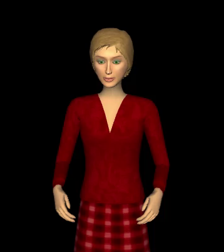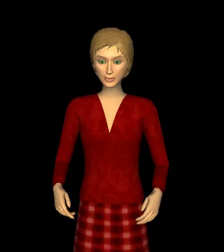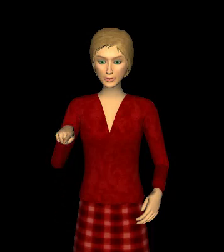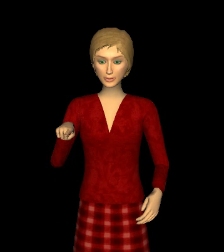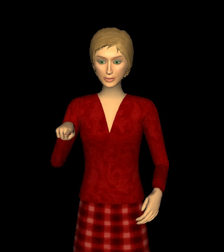أنت